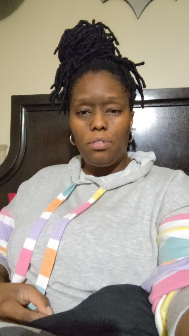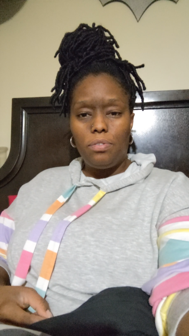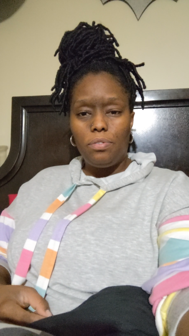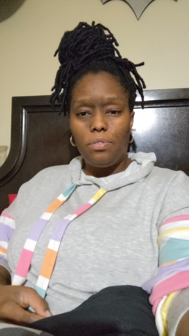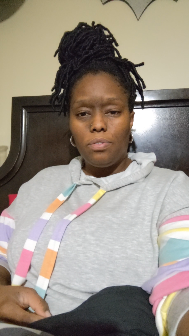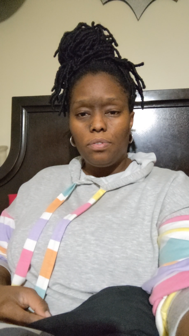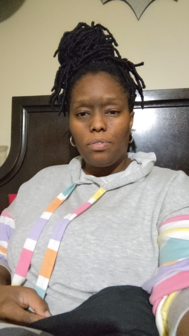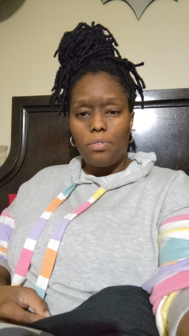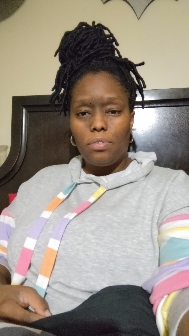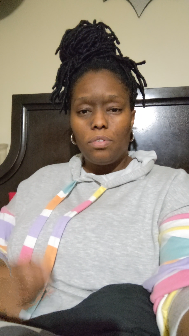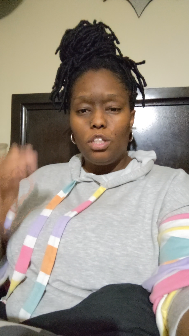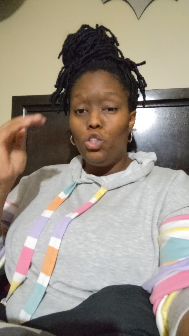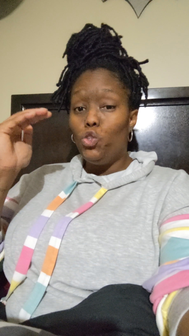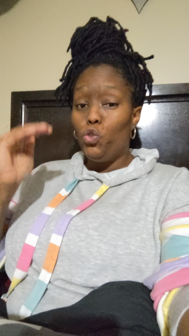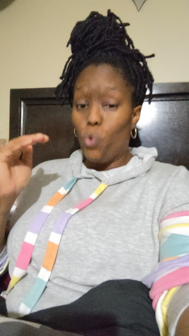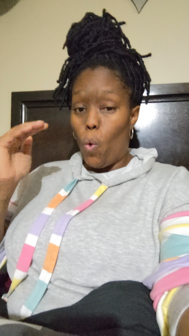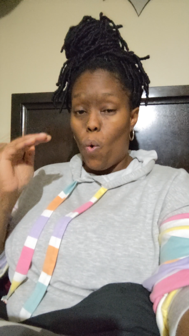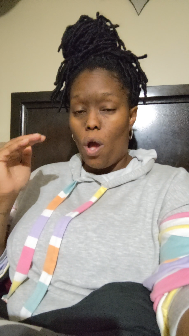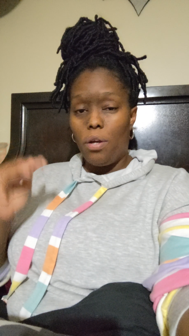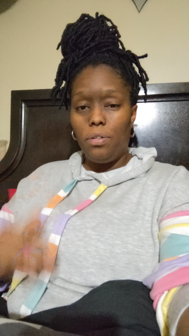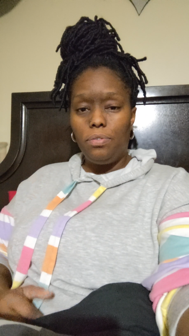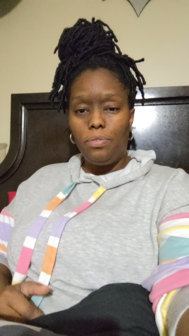short